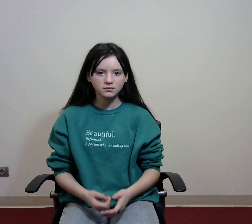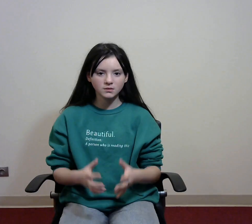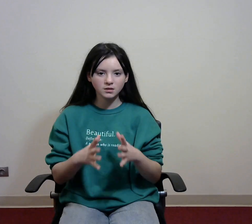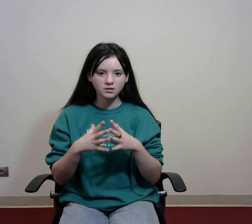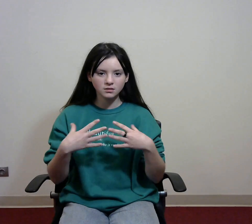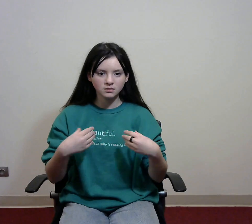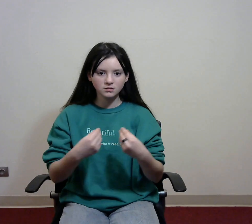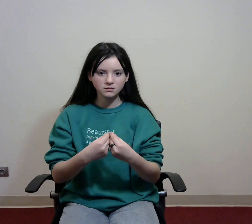ailə